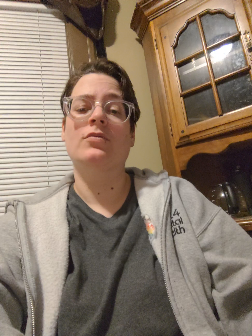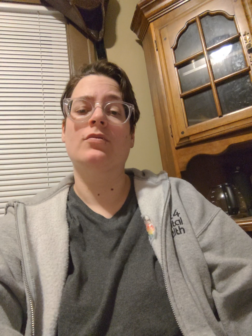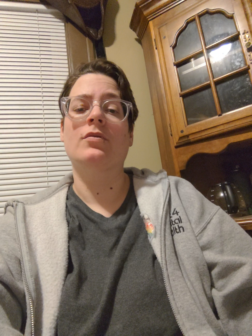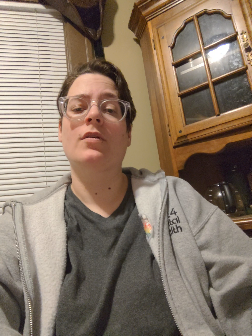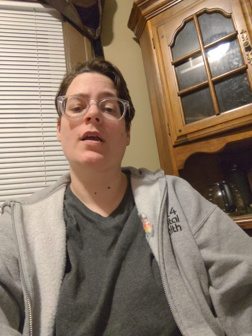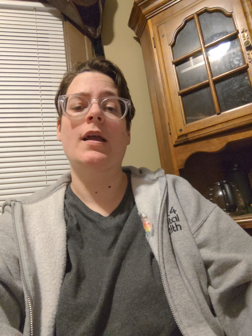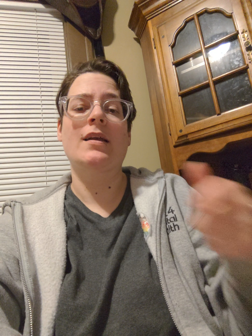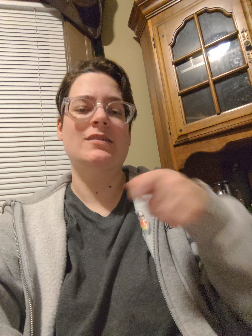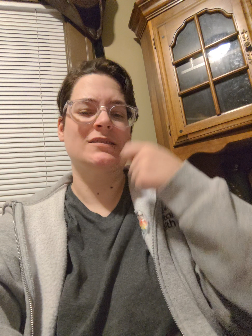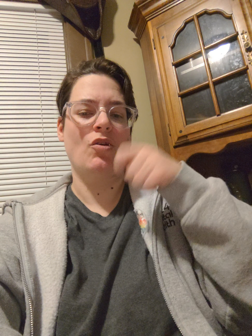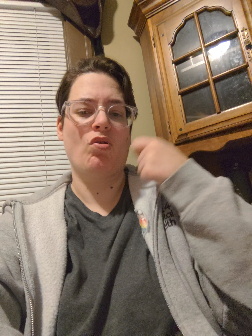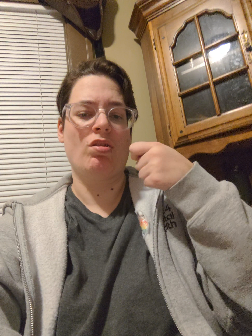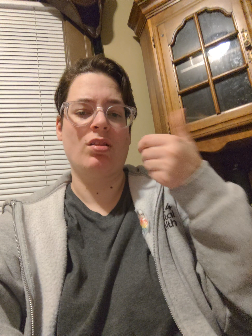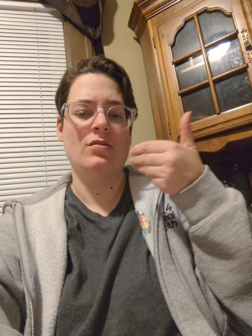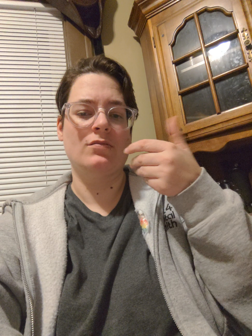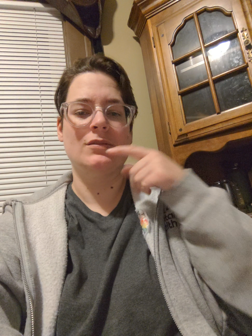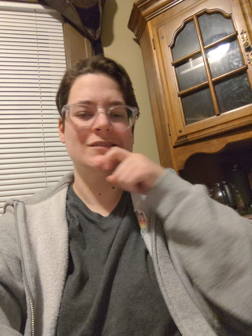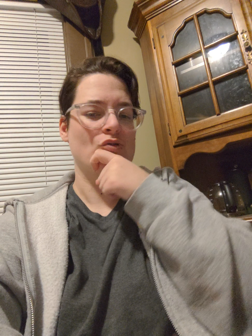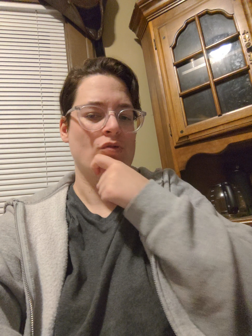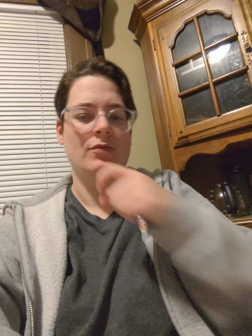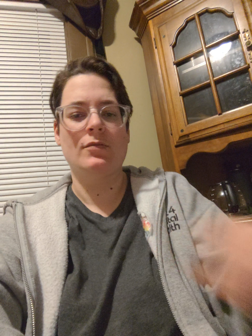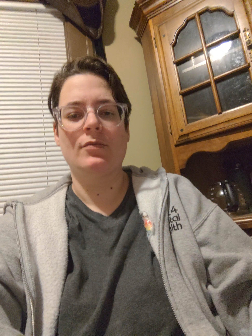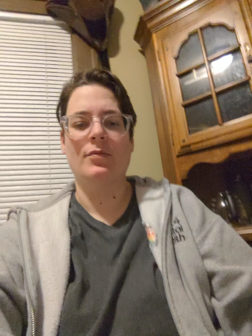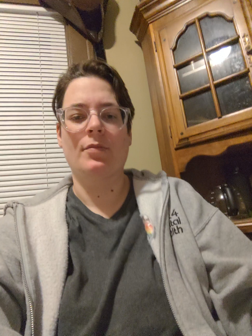cereal